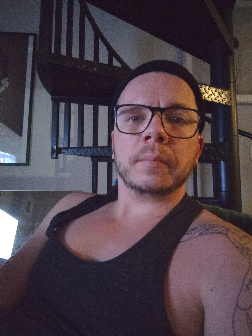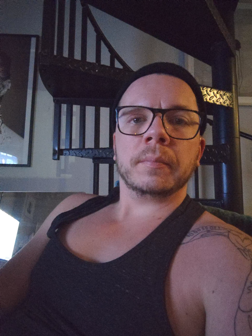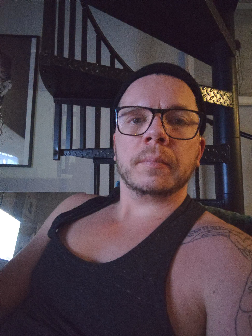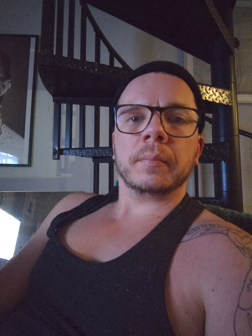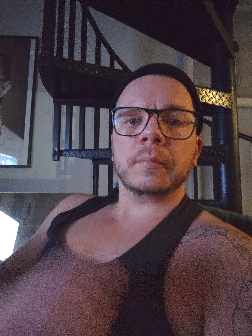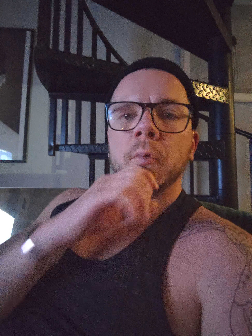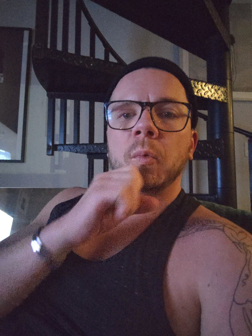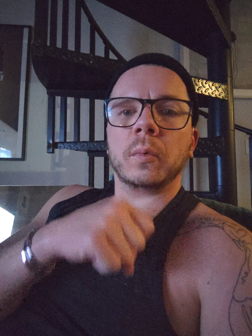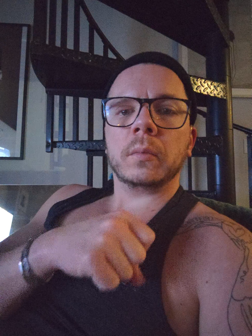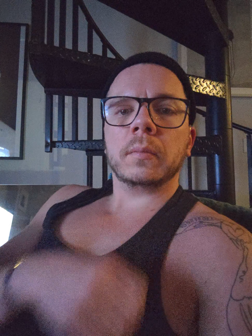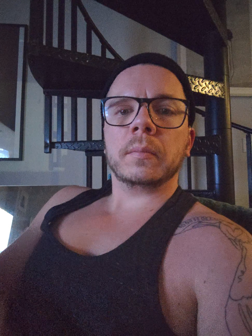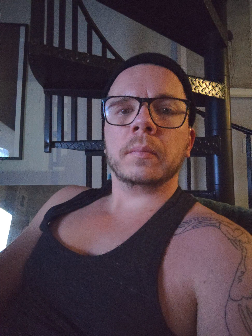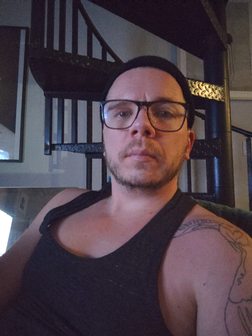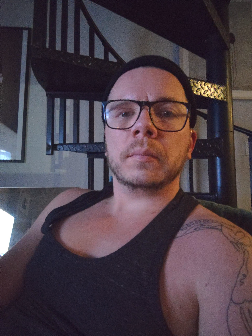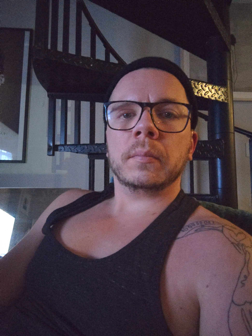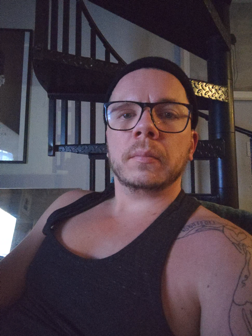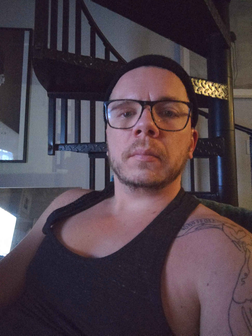old